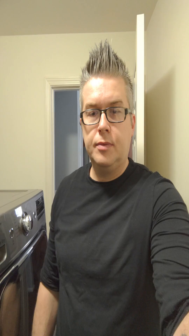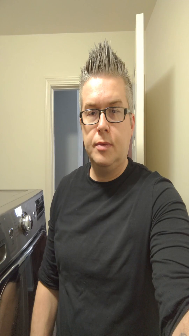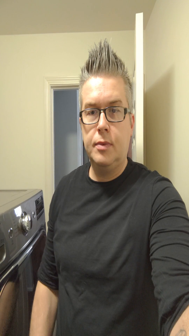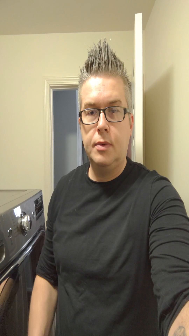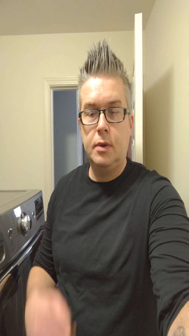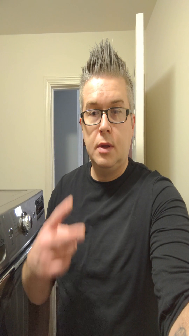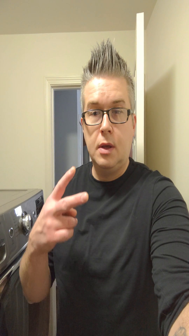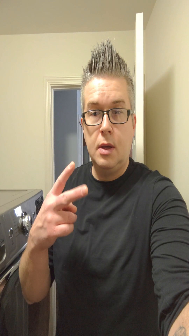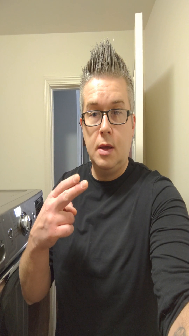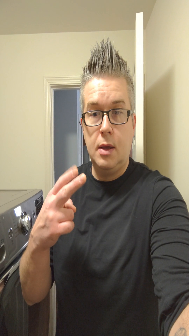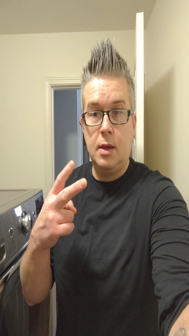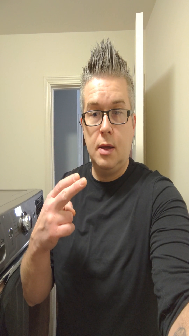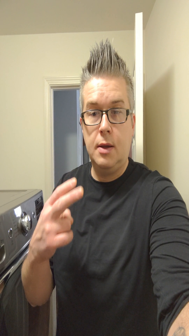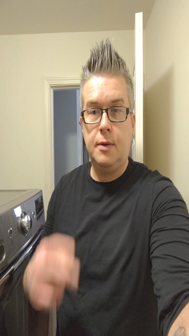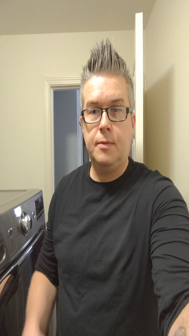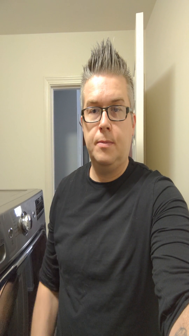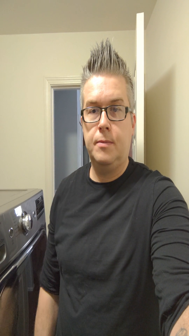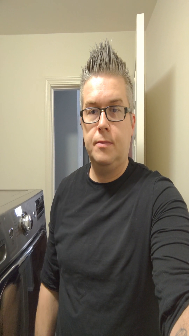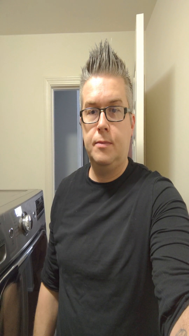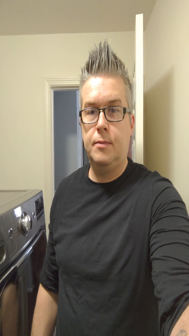scissors